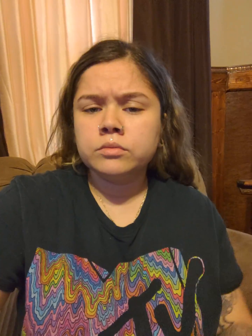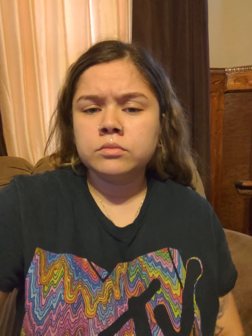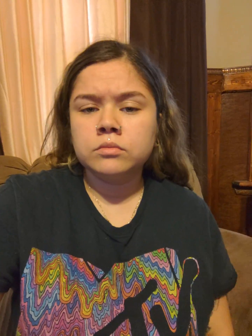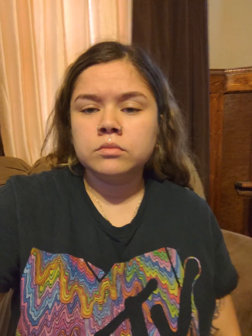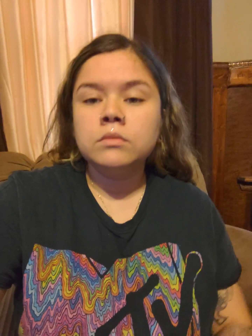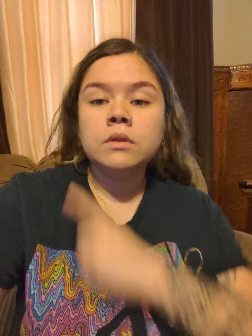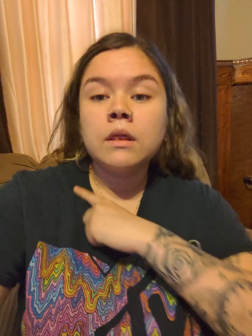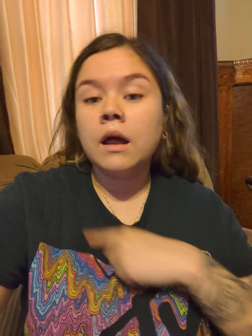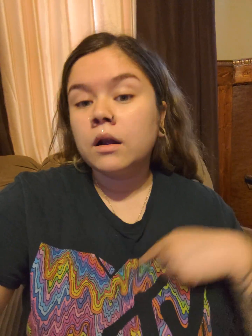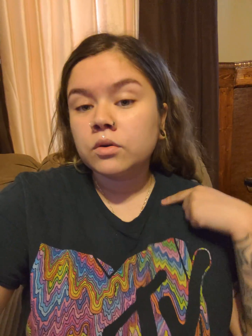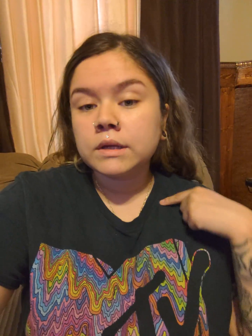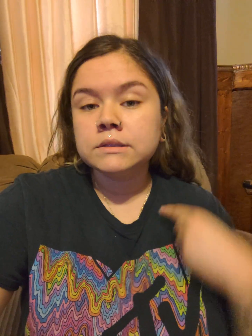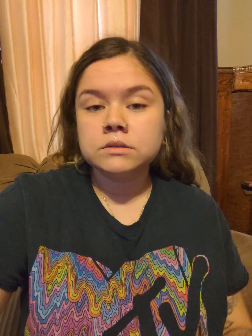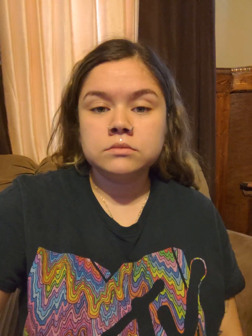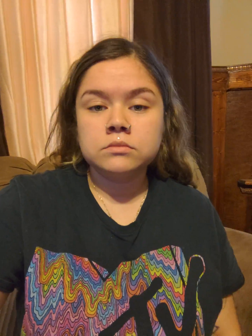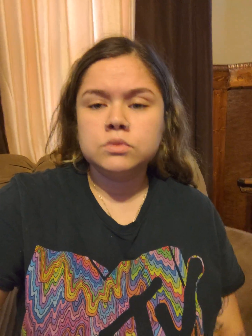necklace